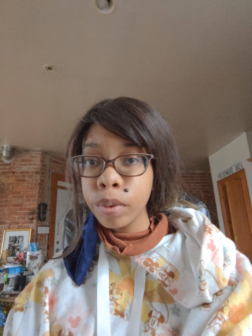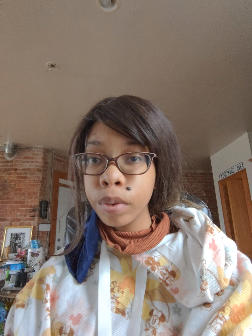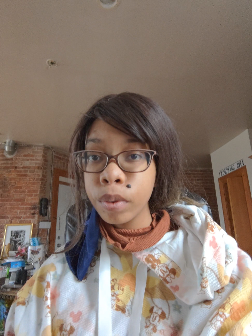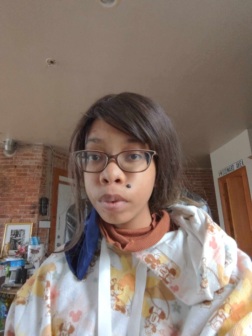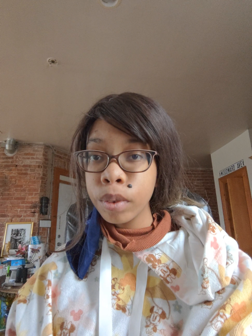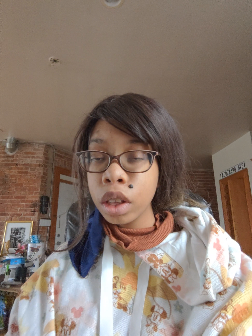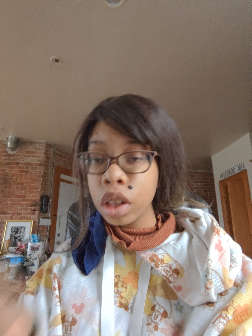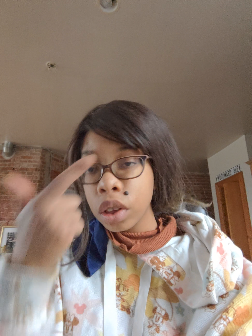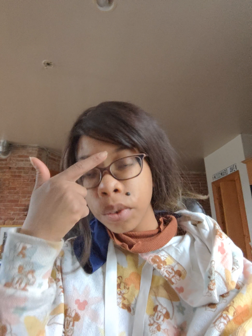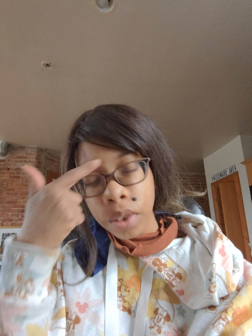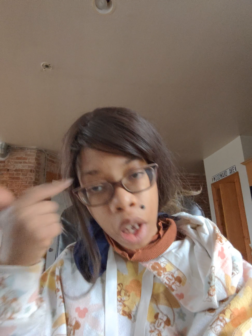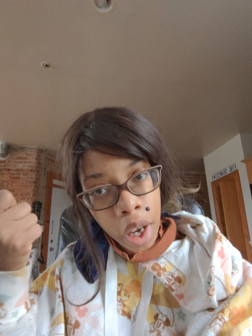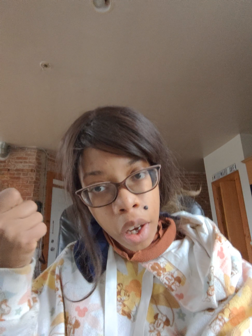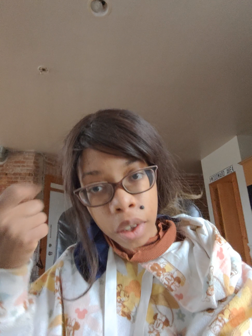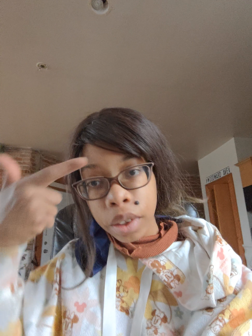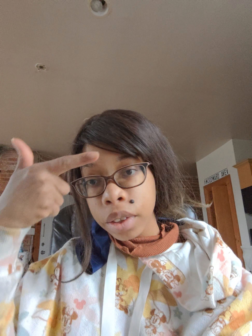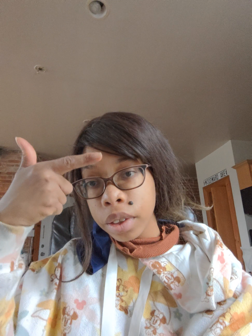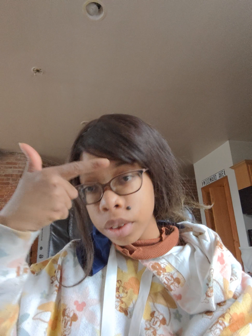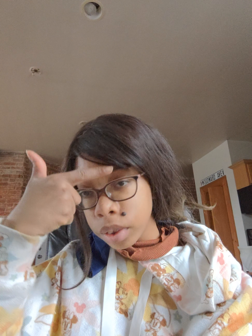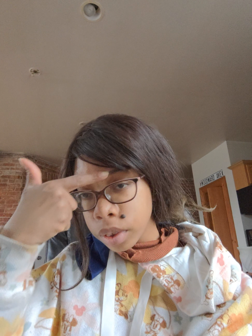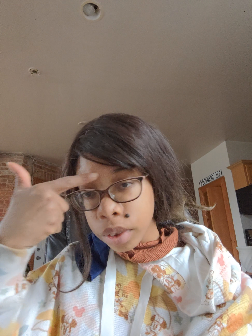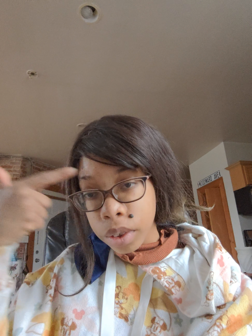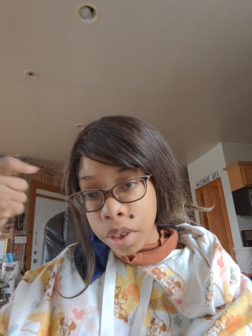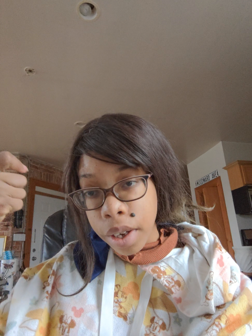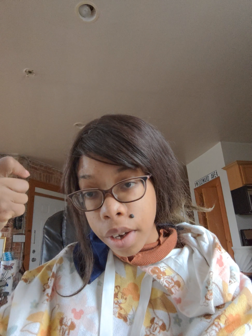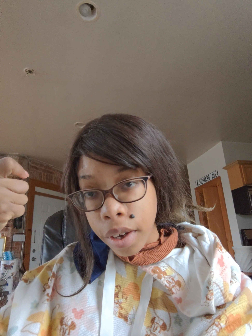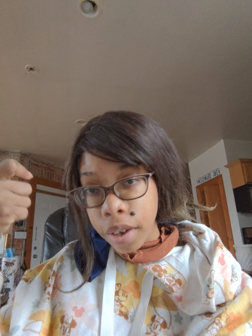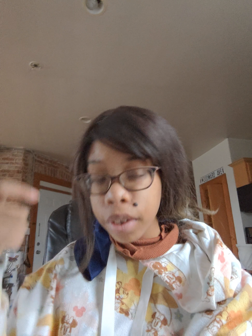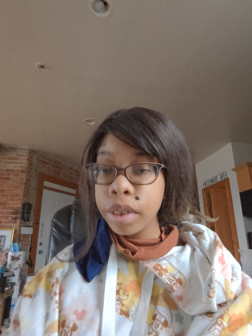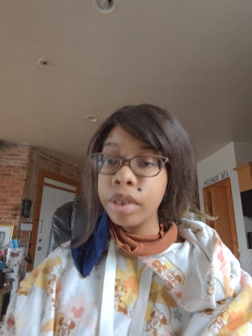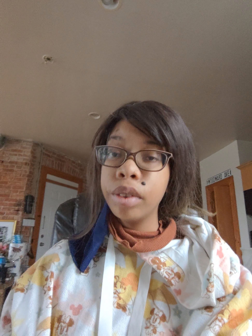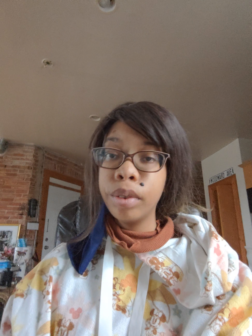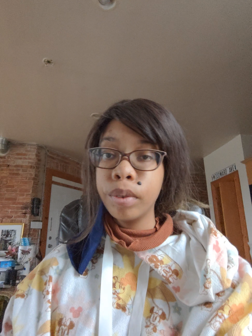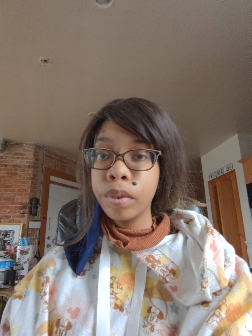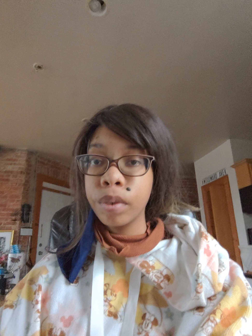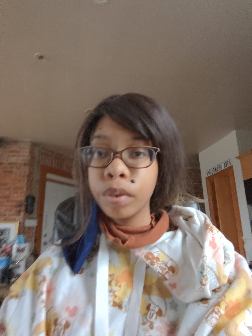because